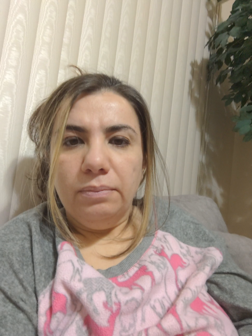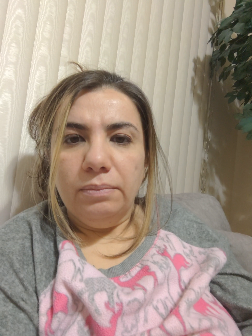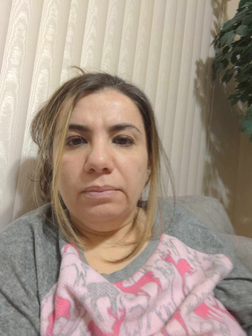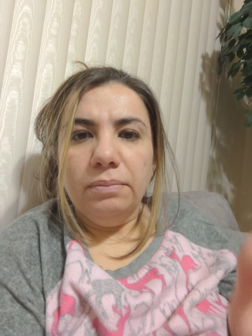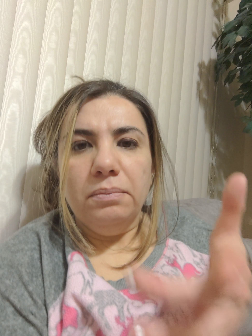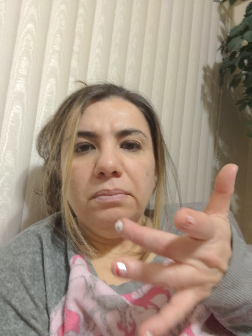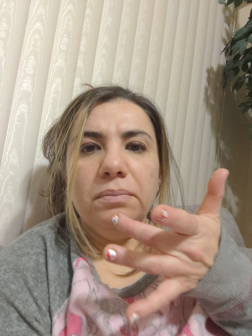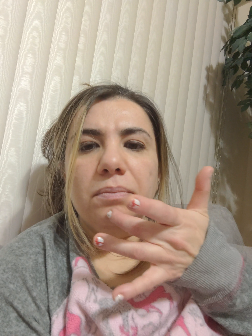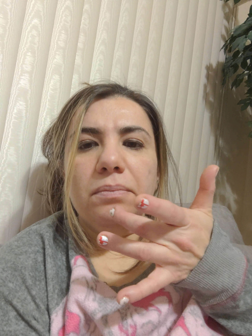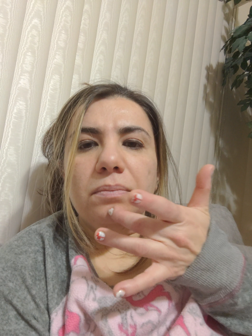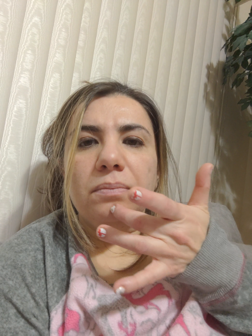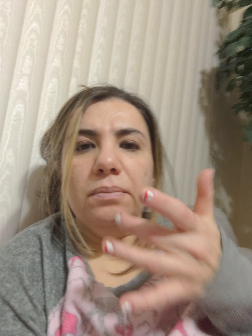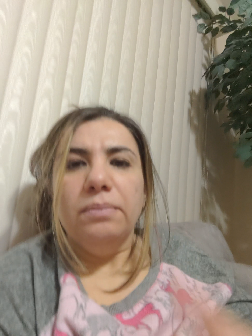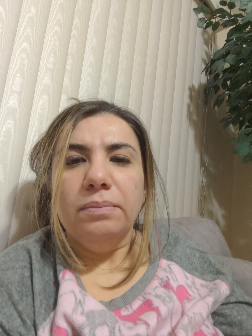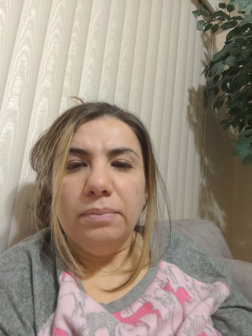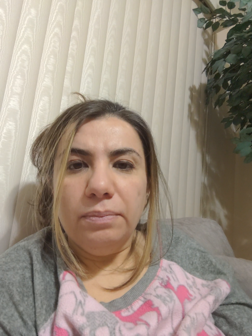taste